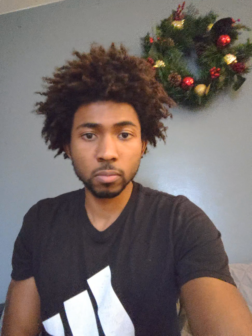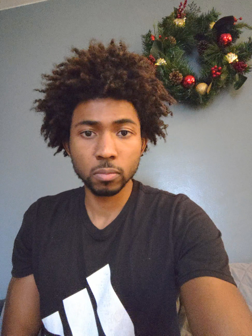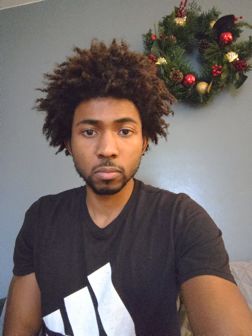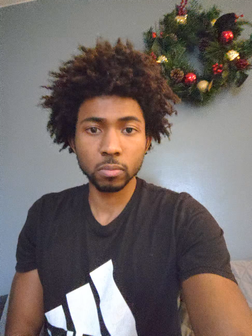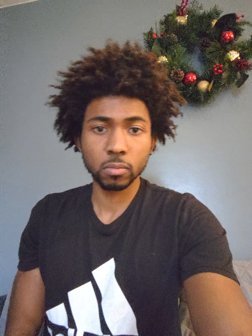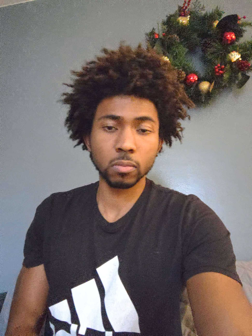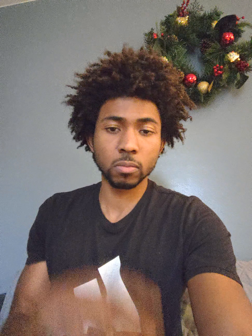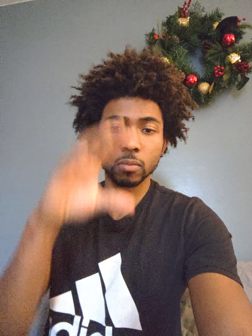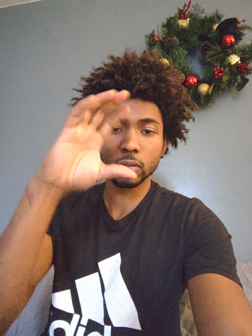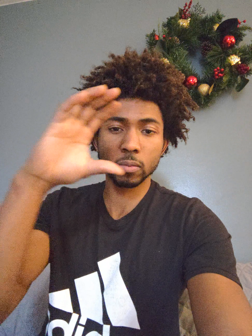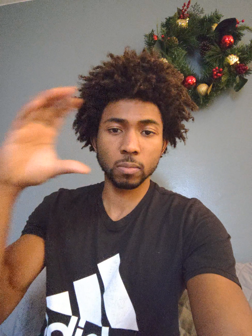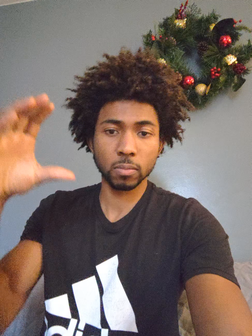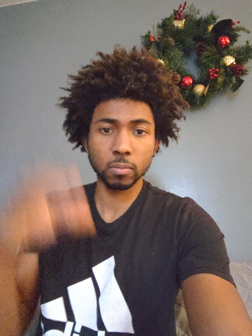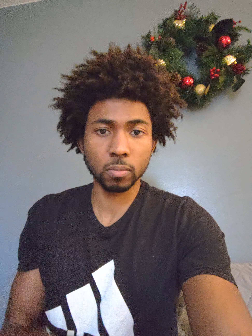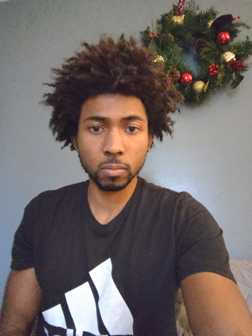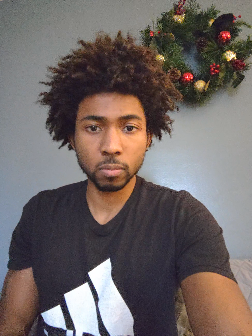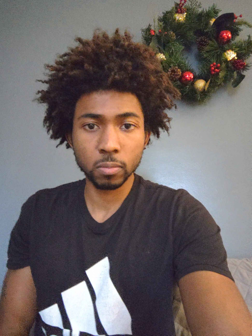cloud